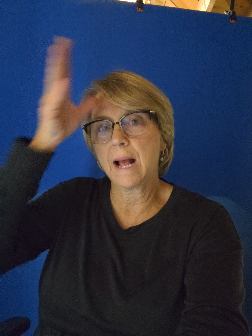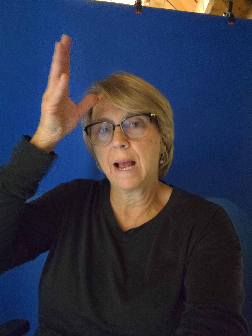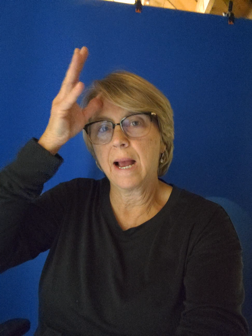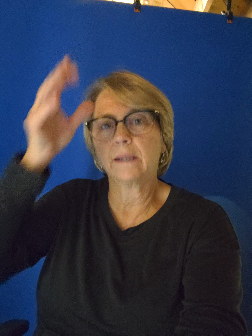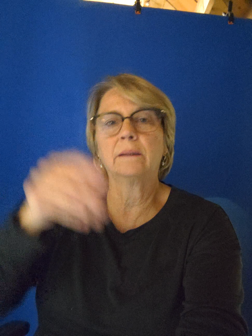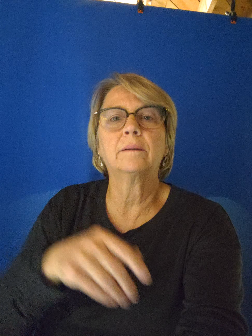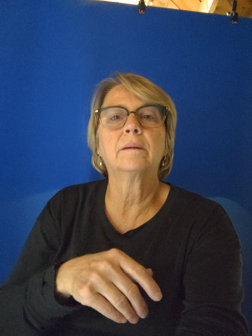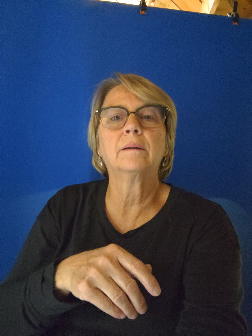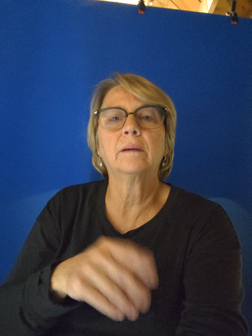dad